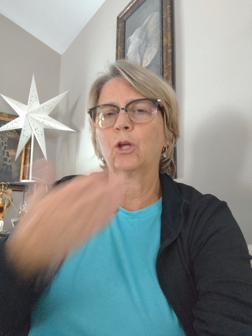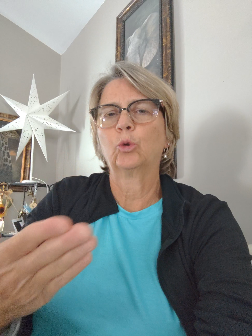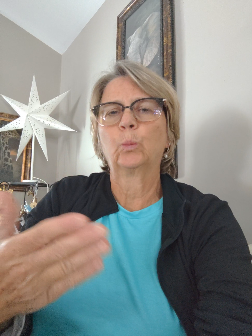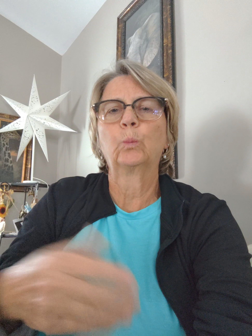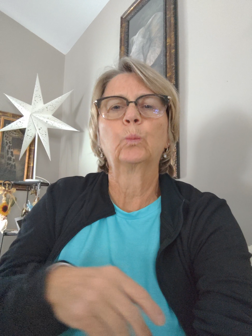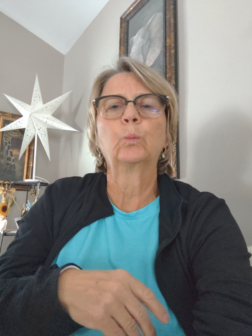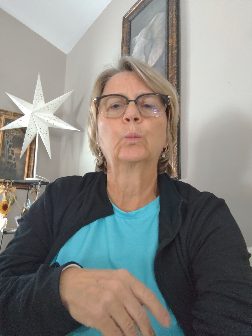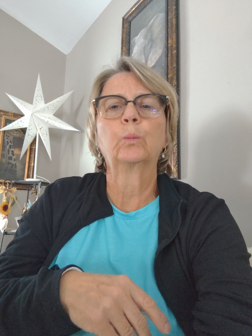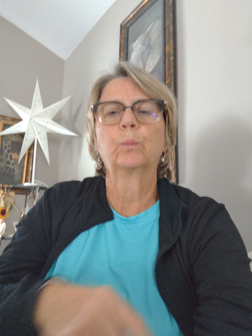thank you